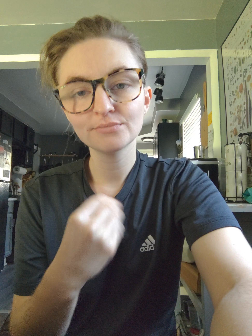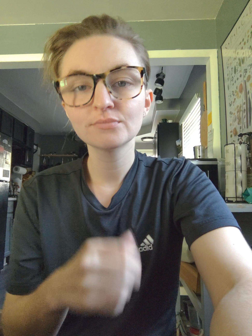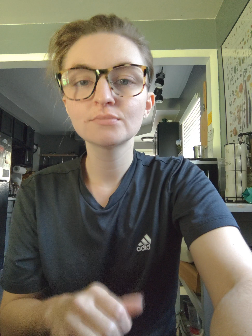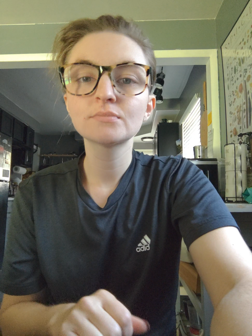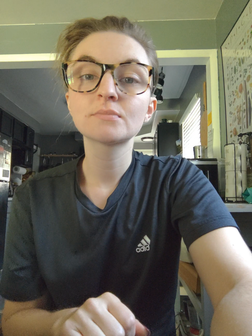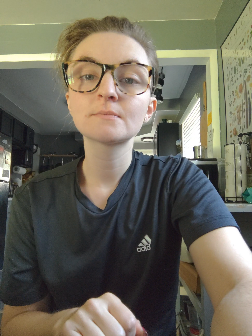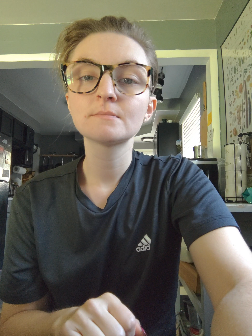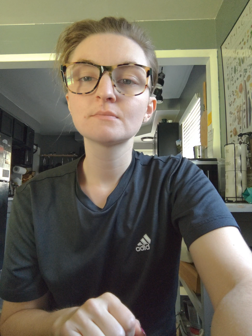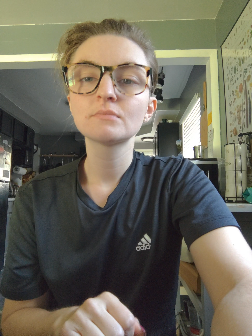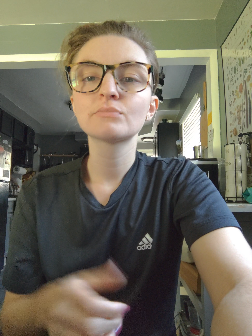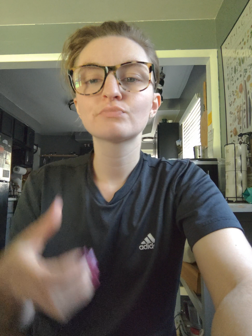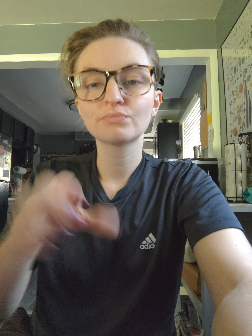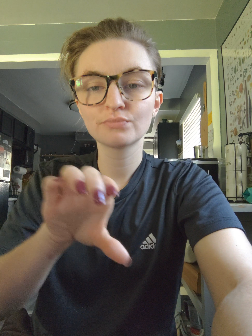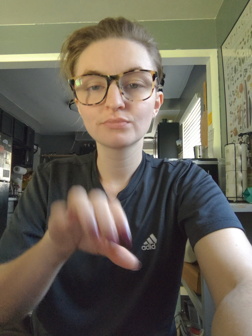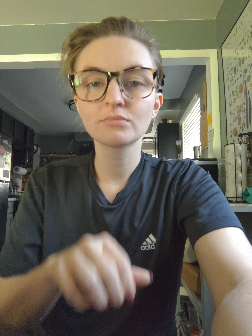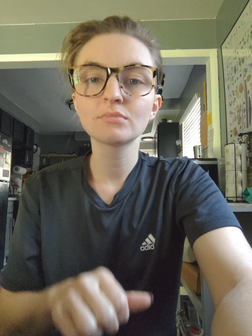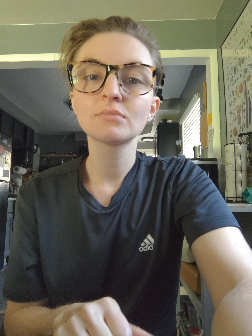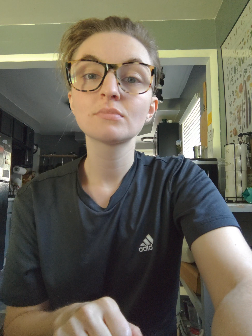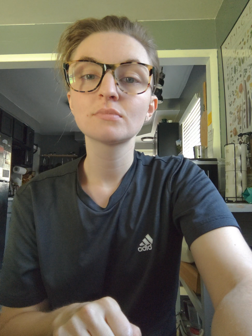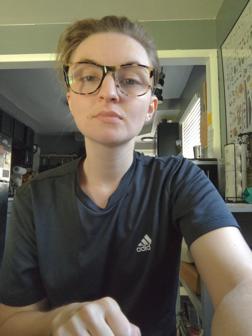pour